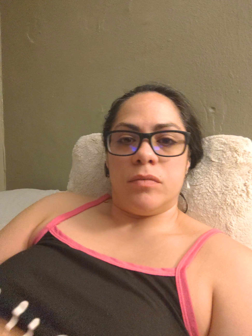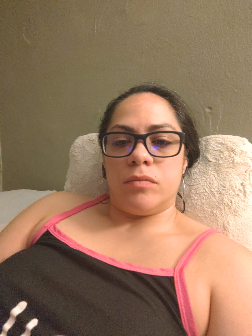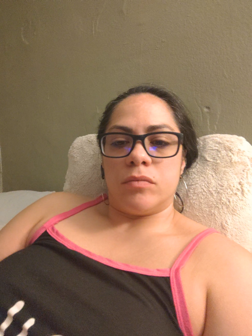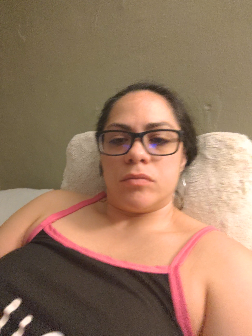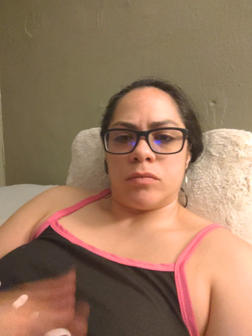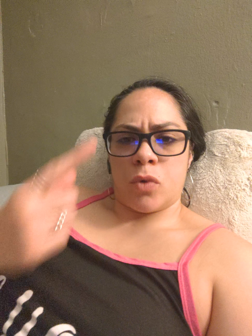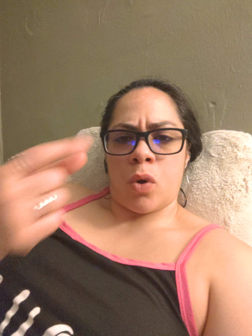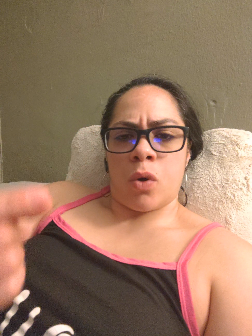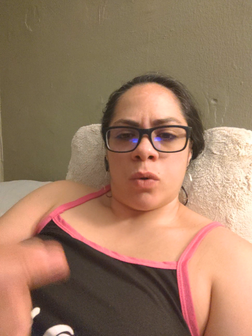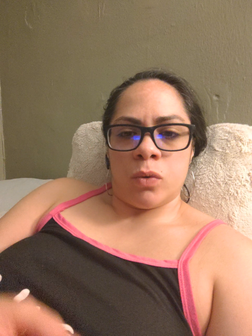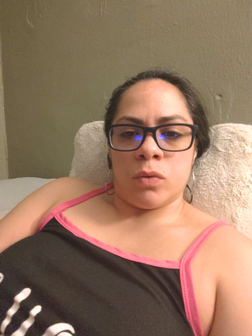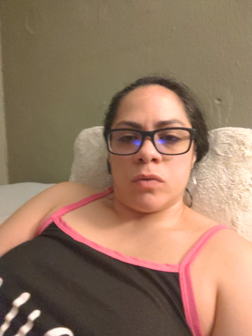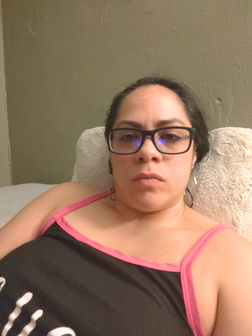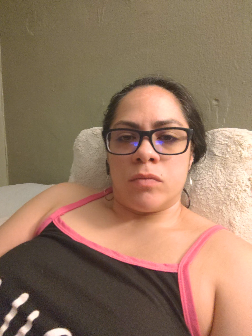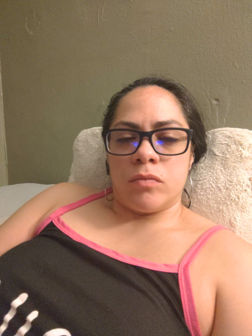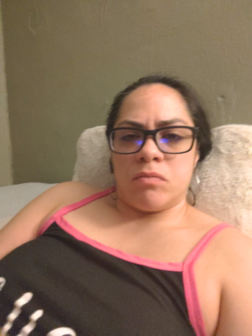go